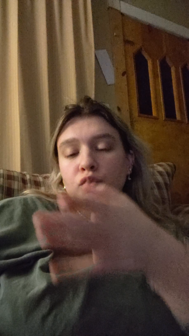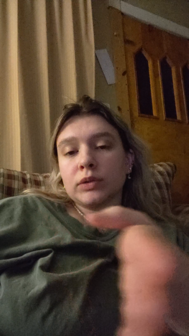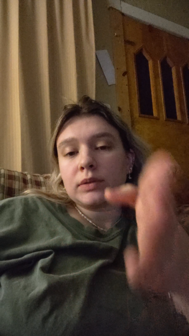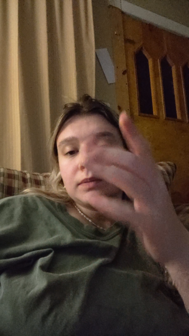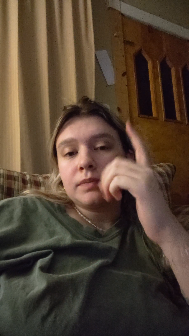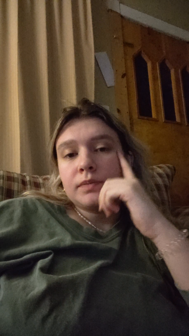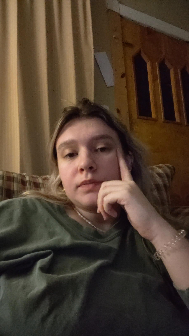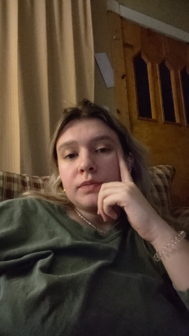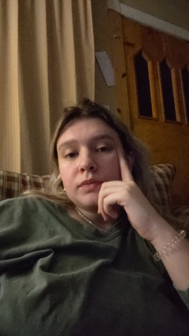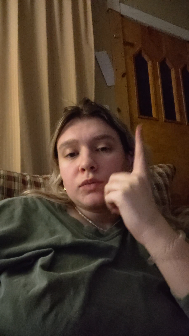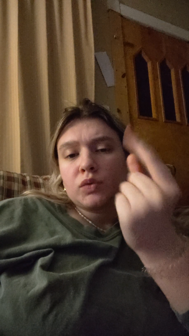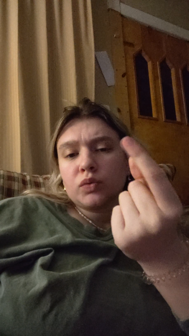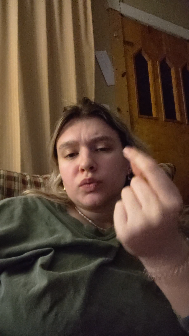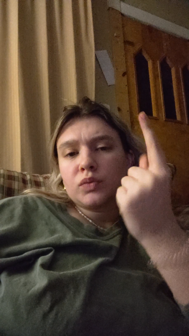do